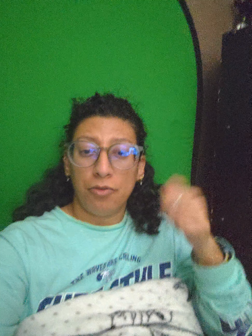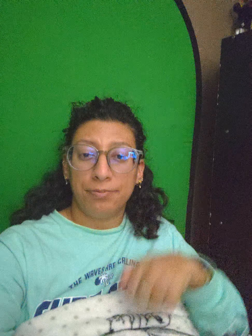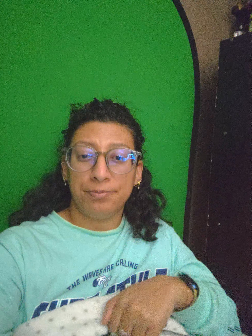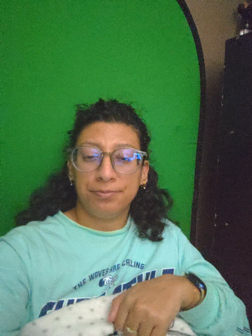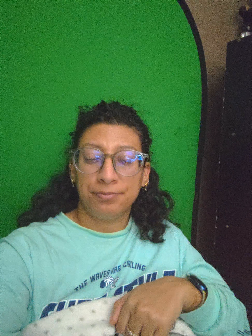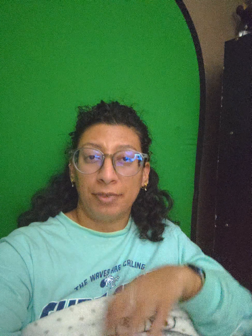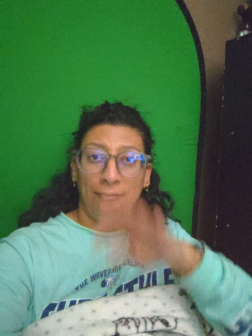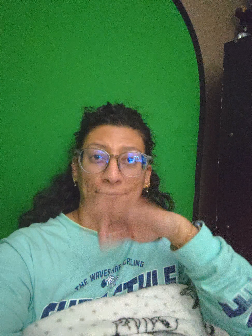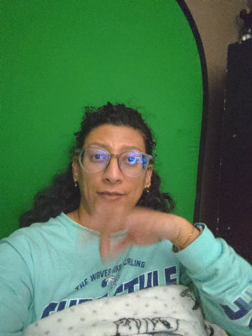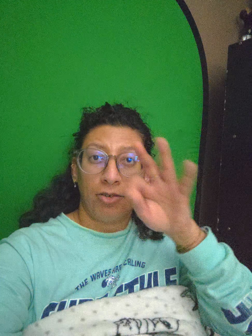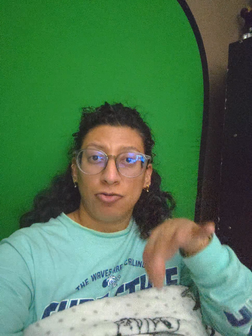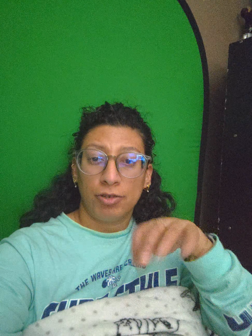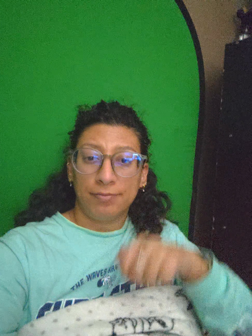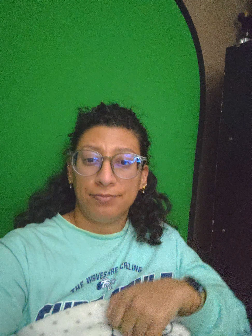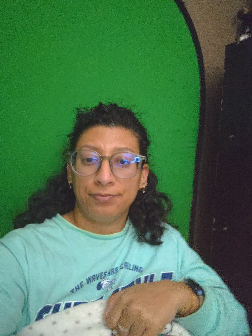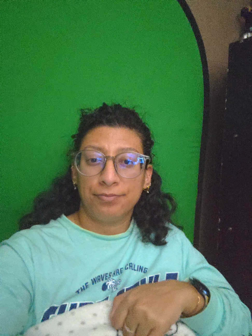french fries